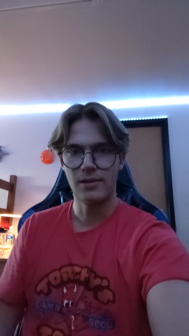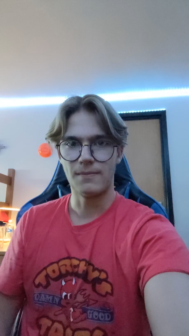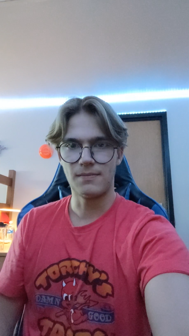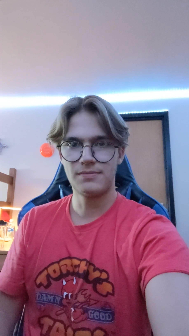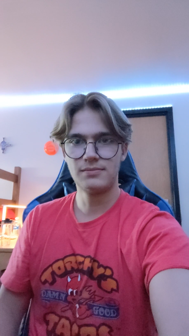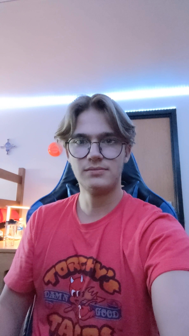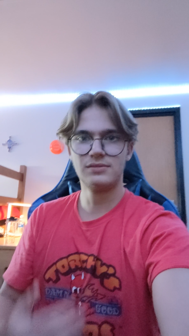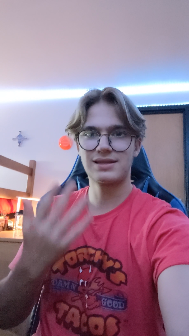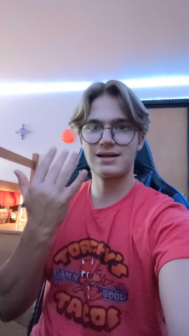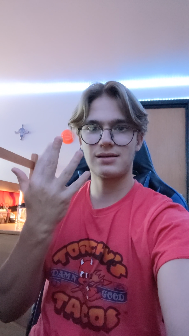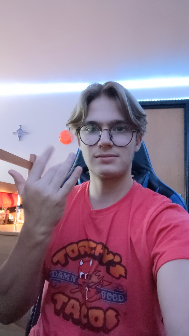hand